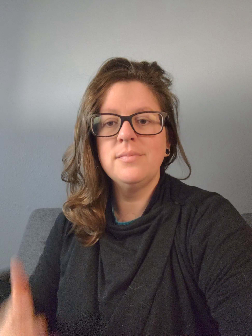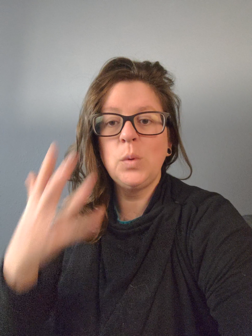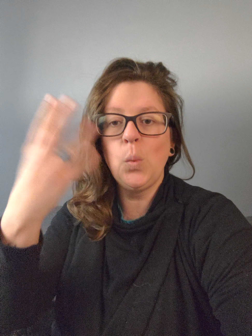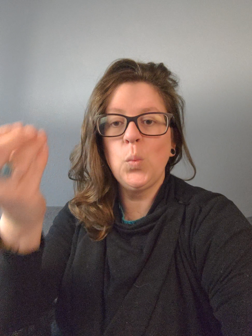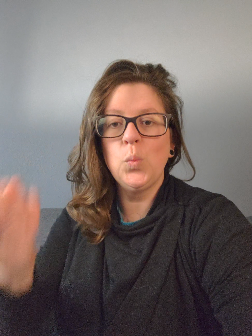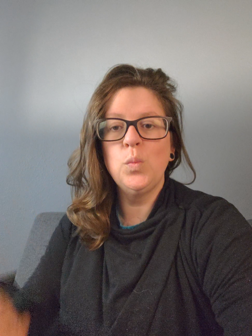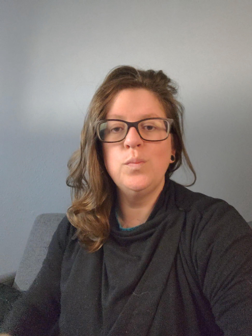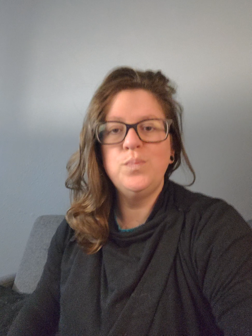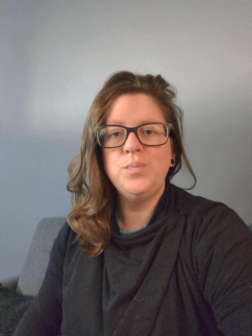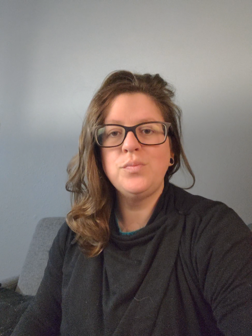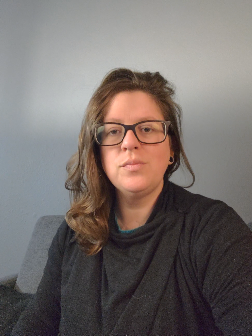go